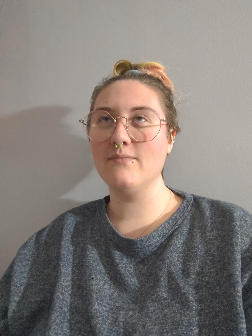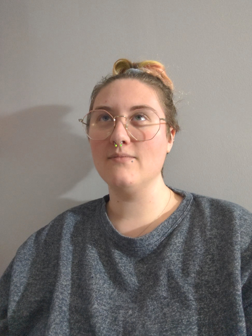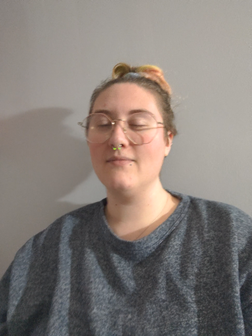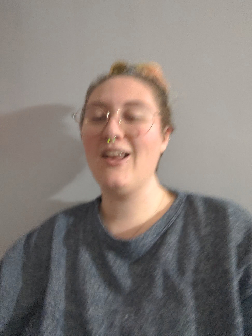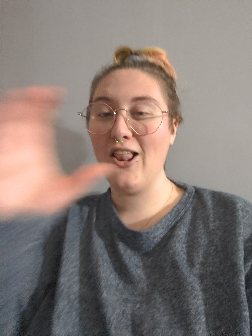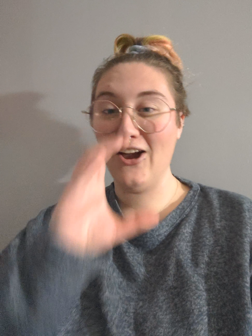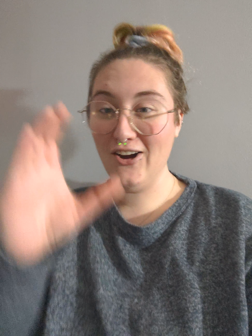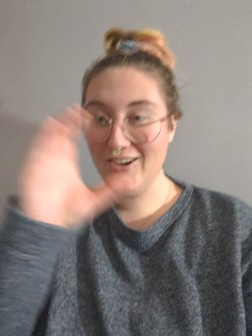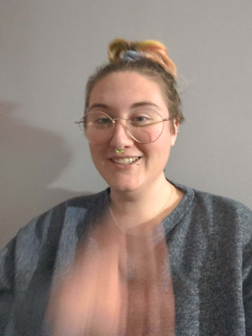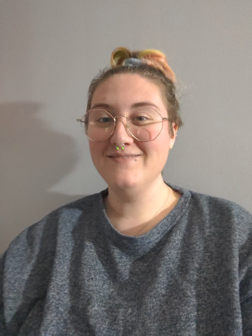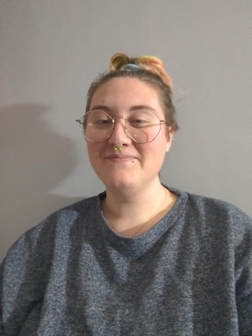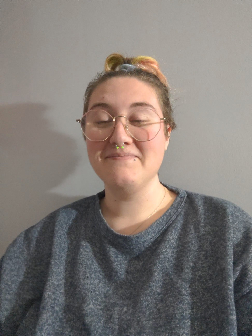look